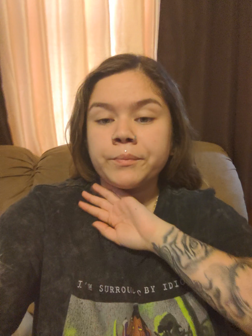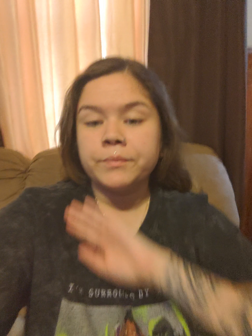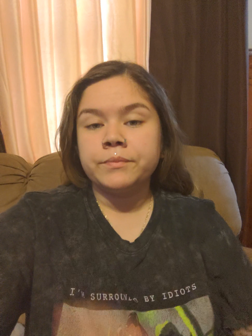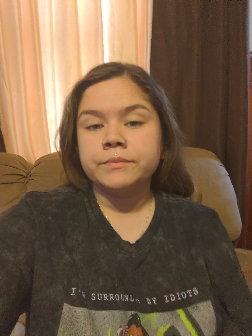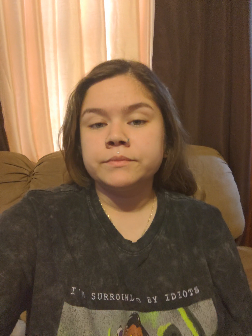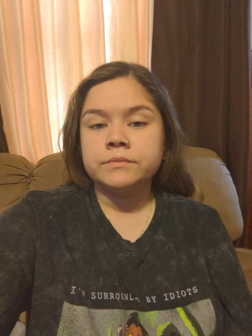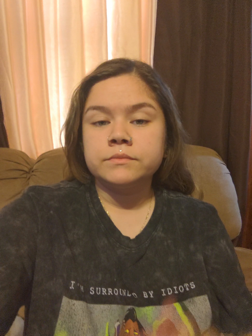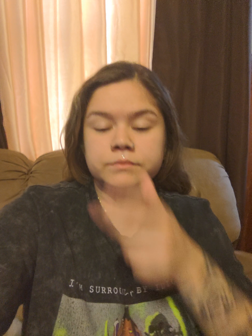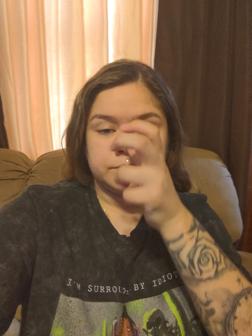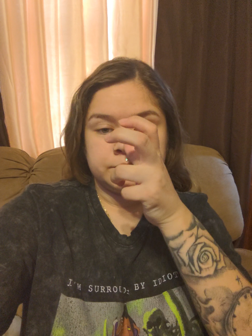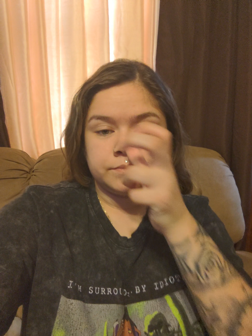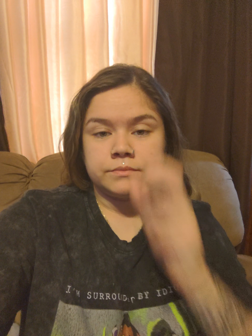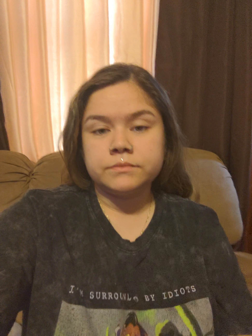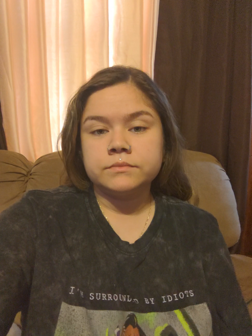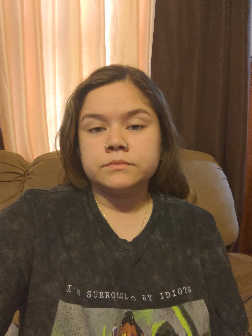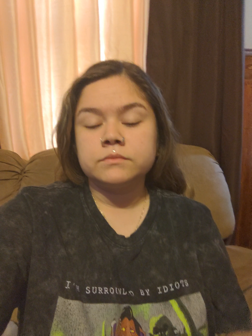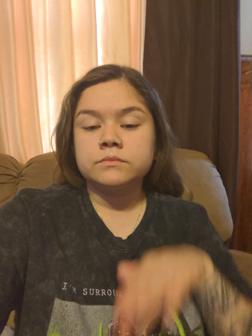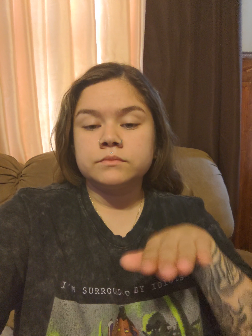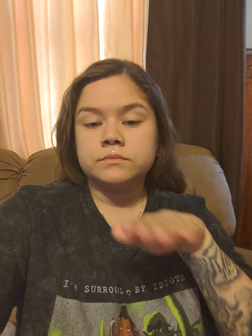ant